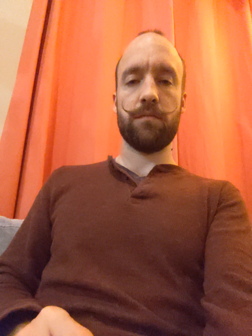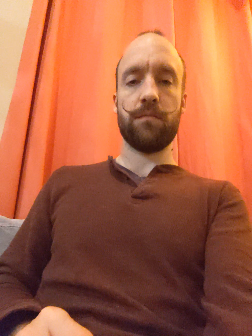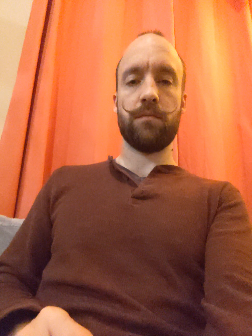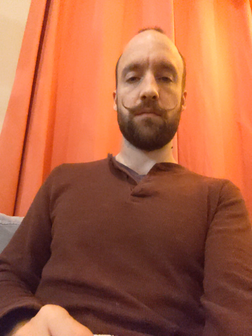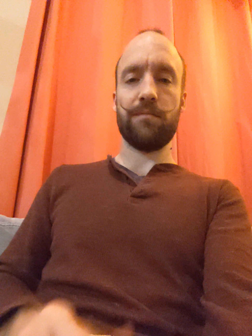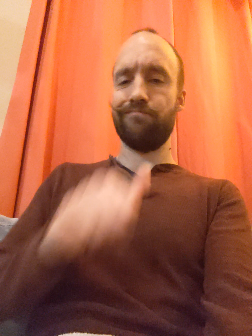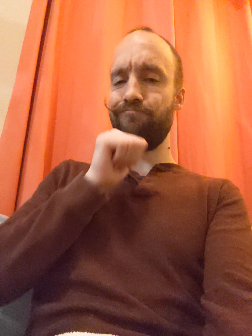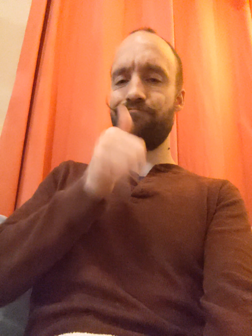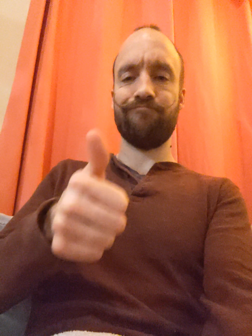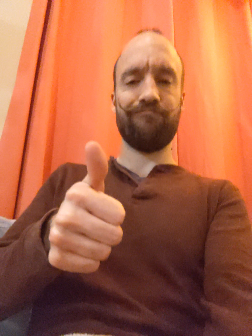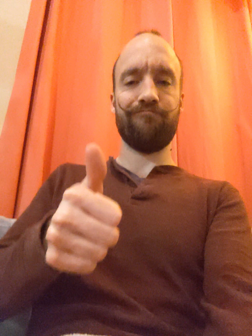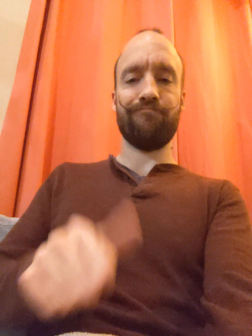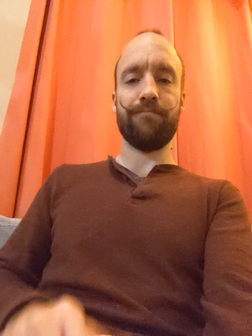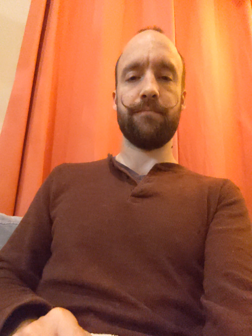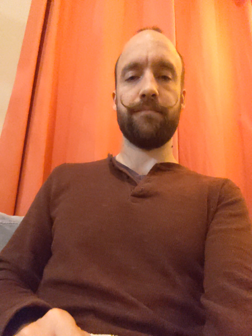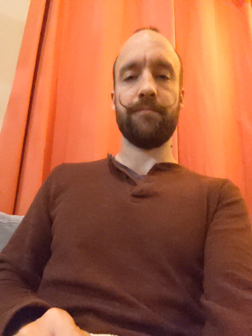not